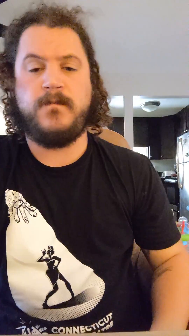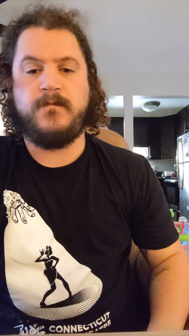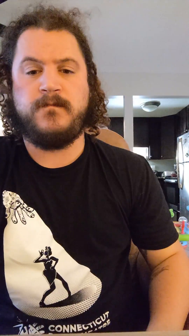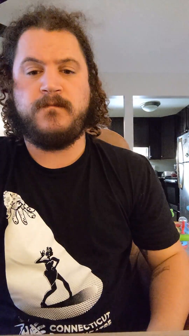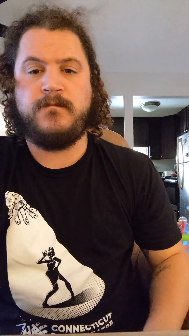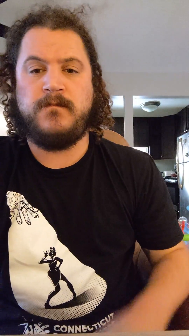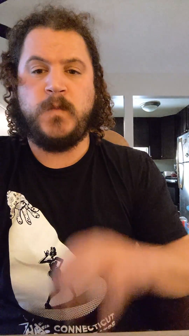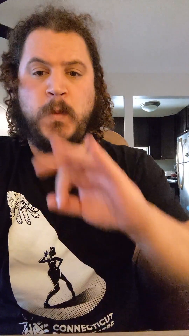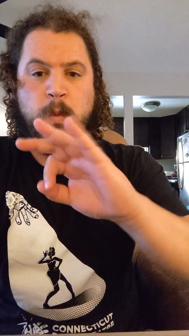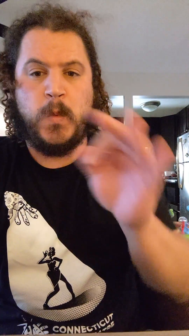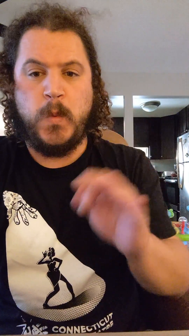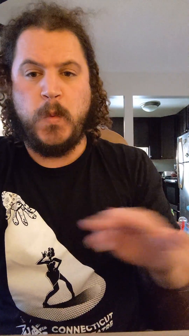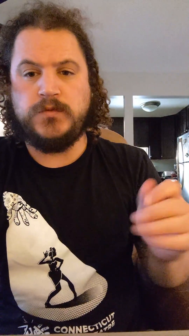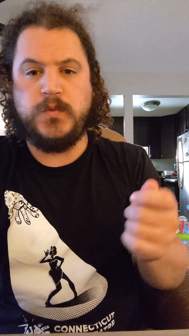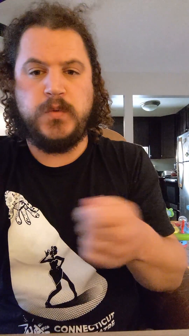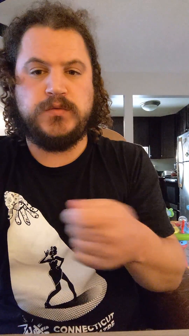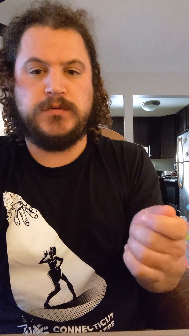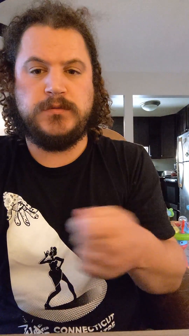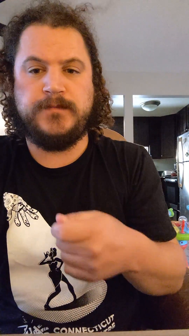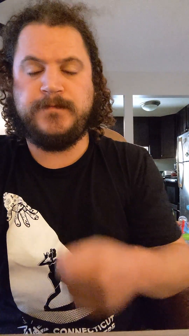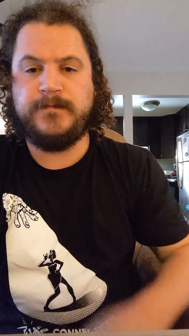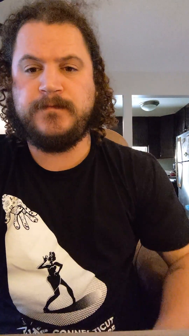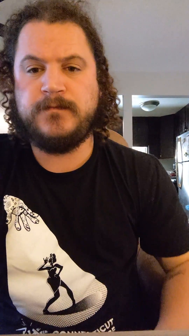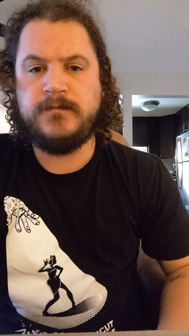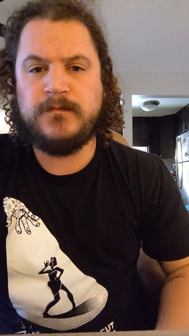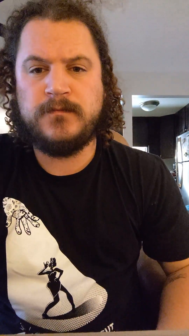hose